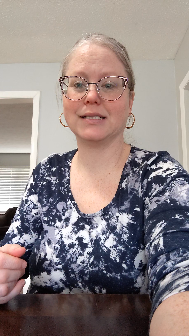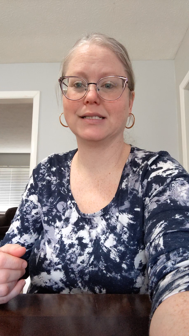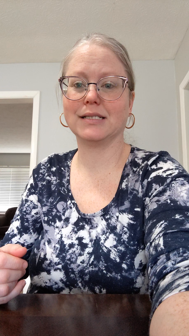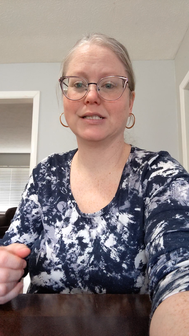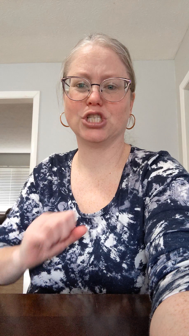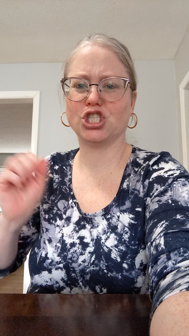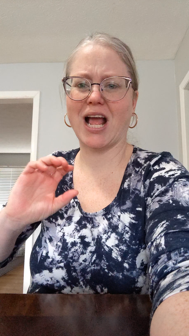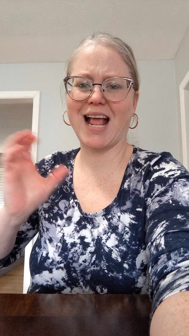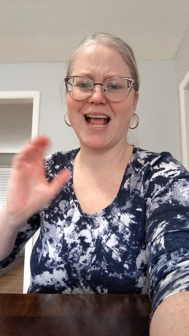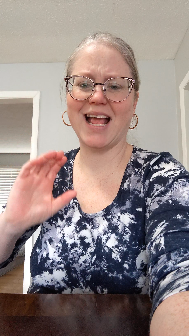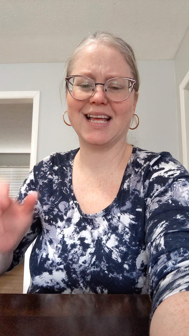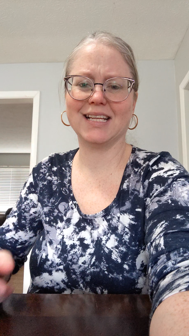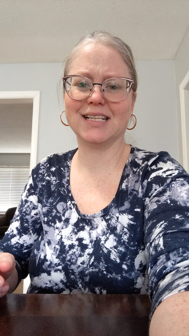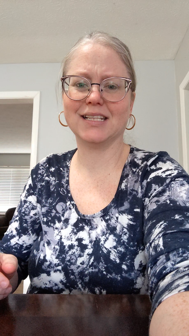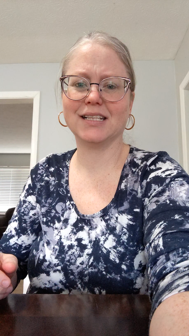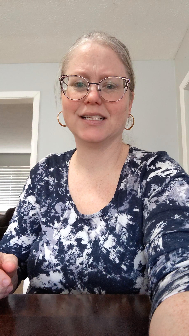shake